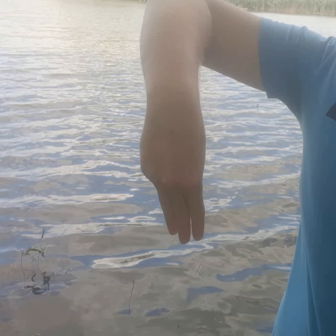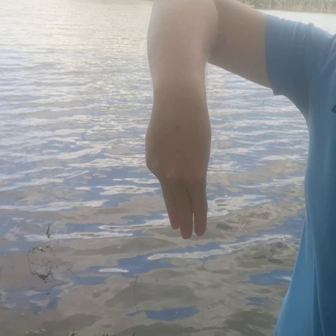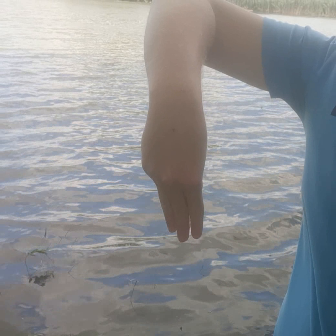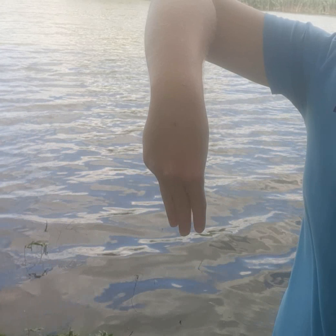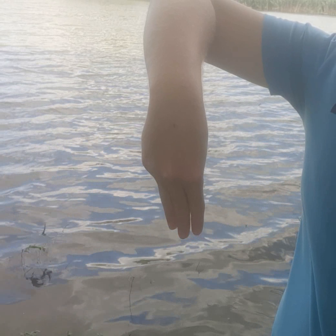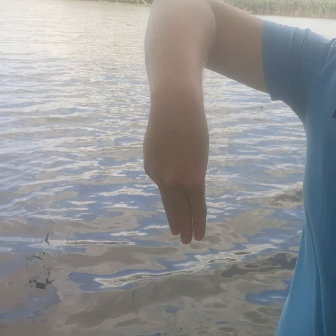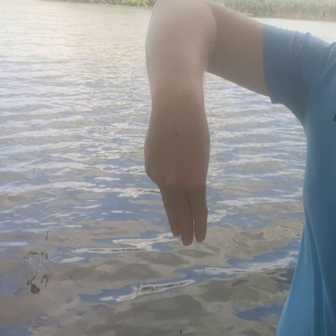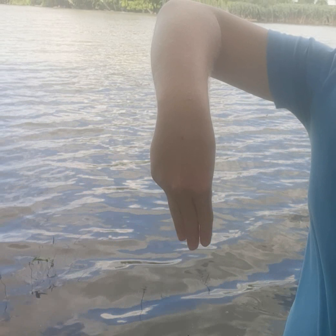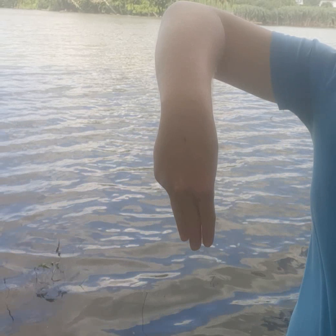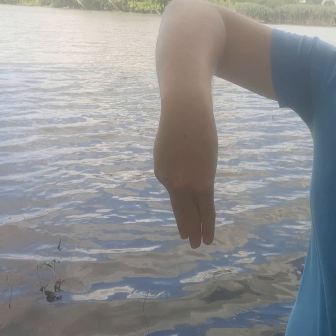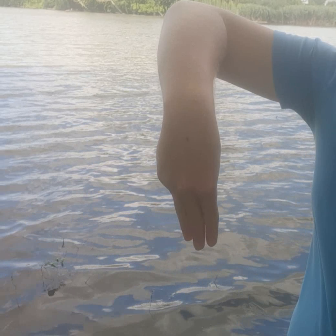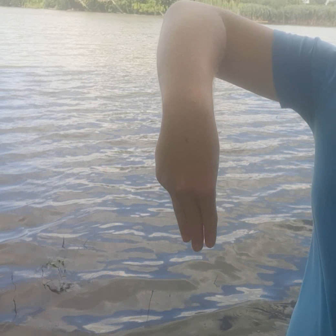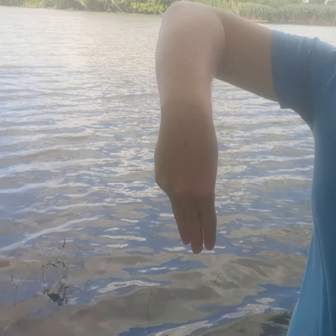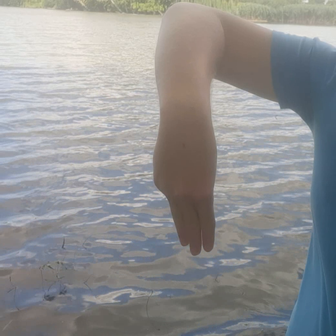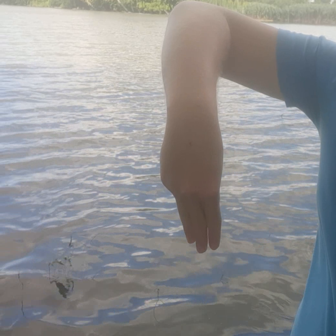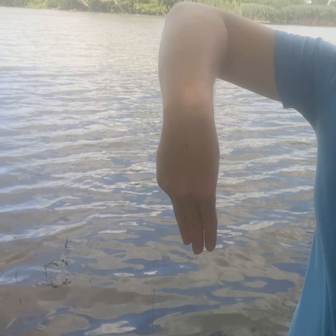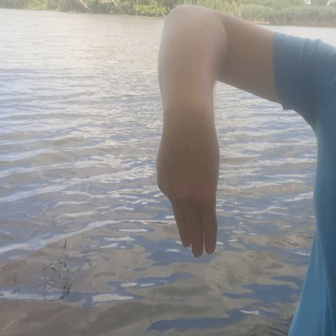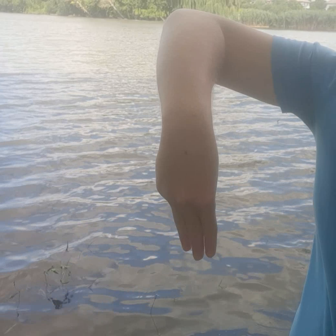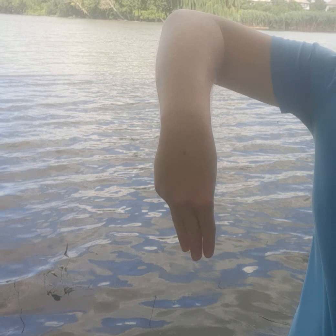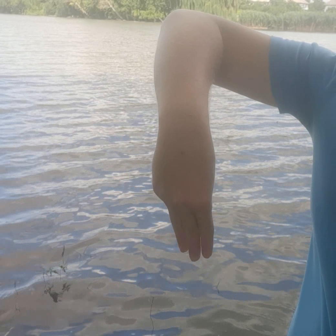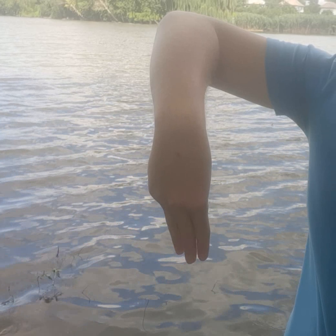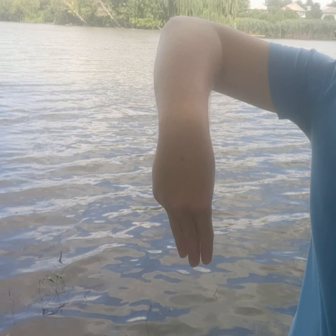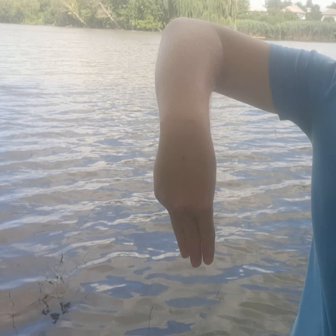Т